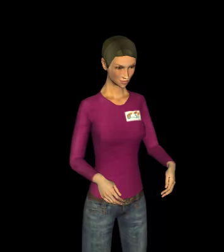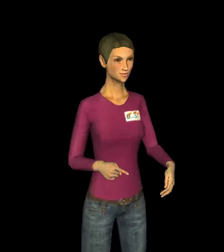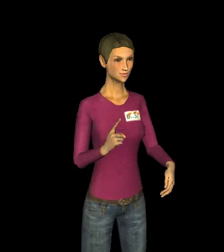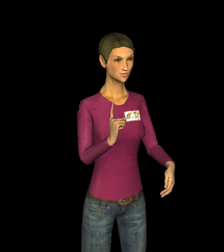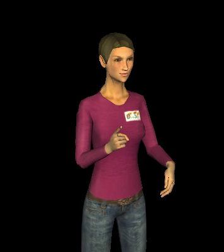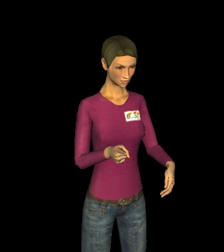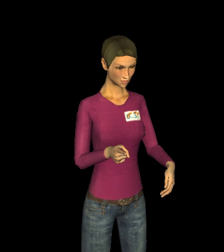واجب